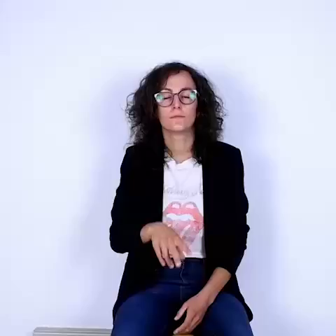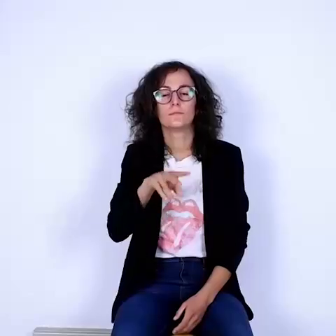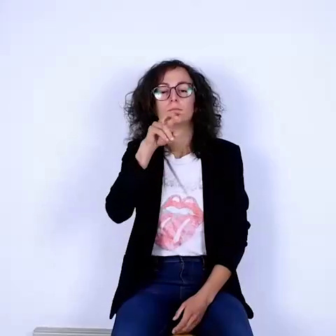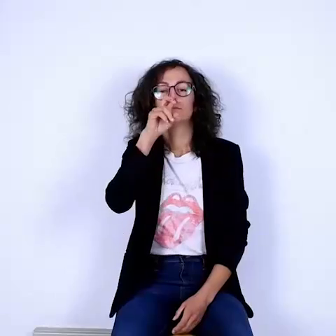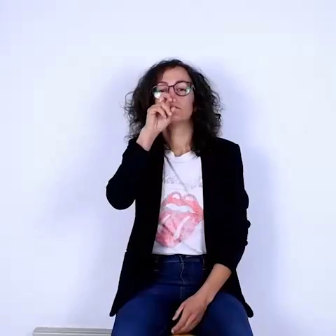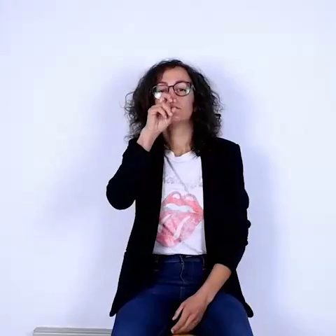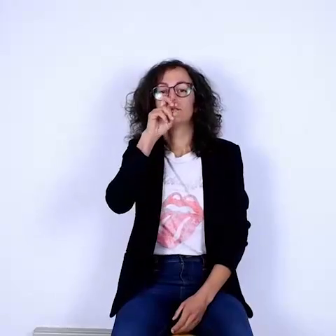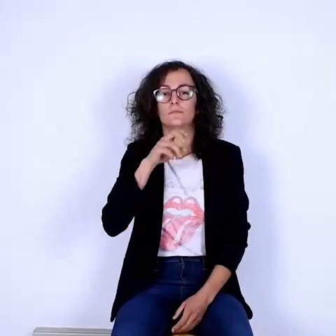respirar